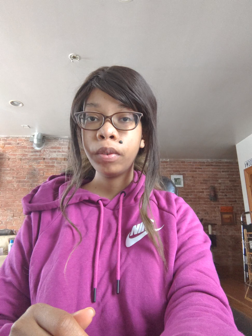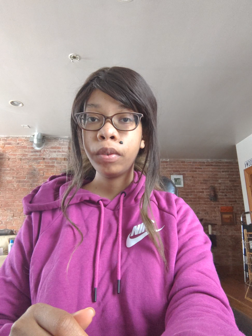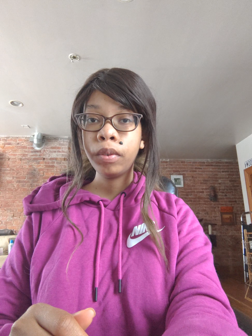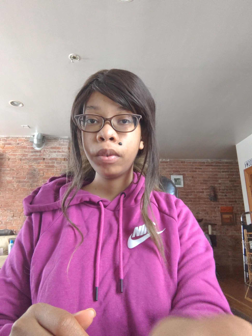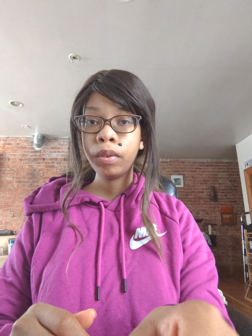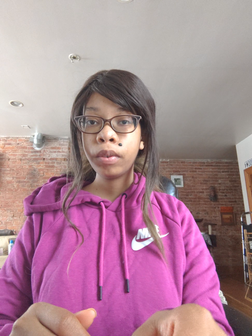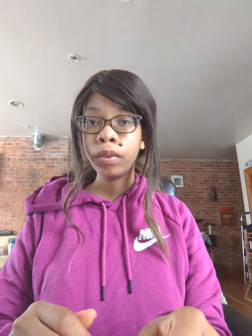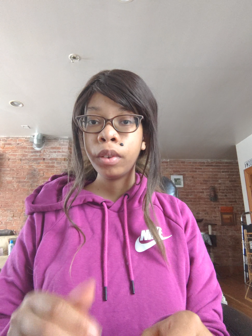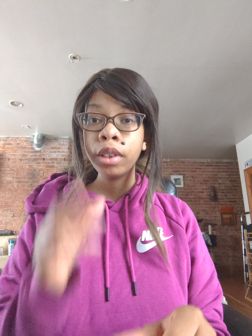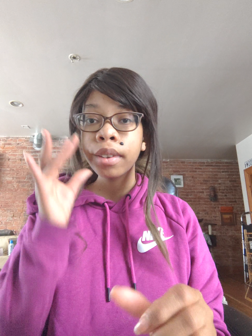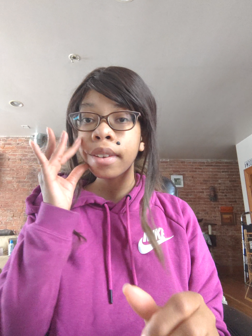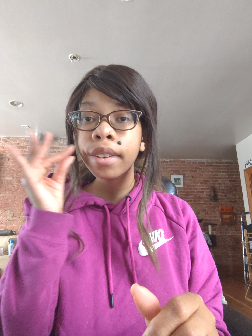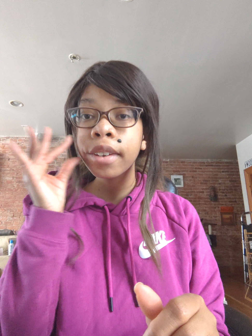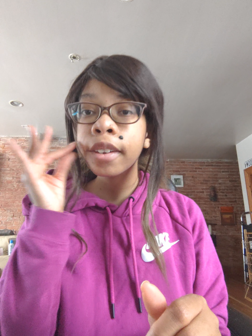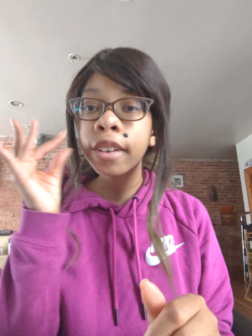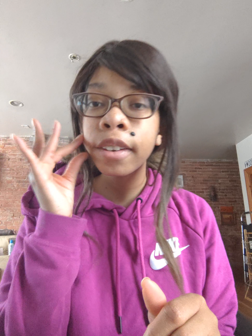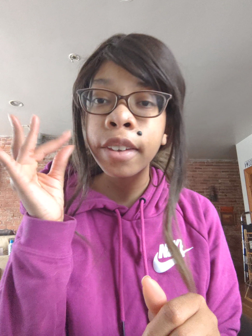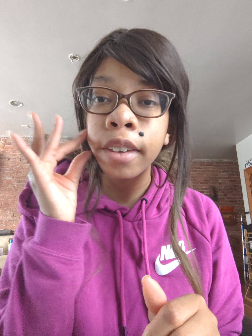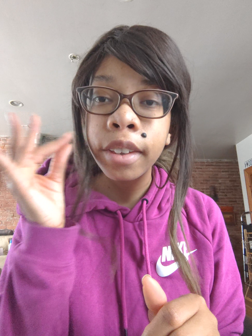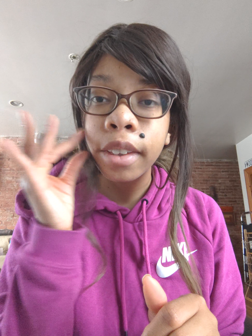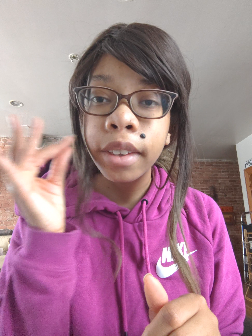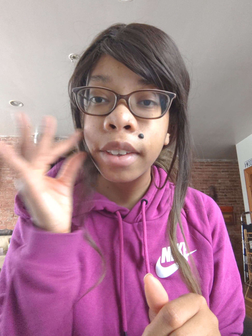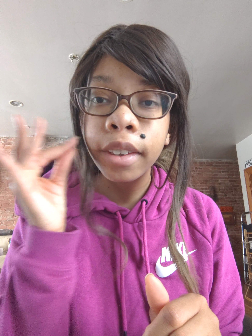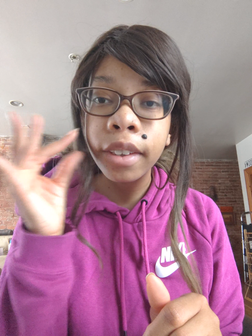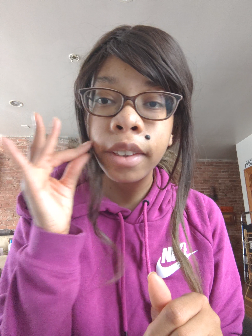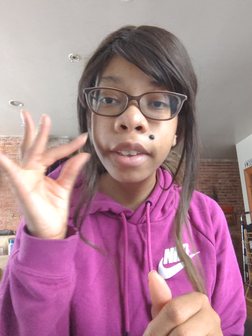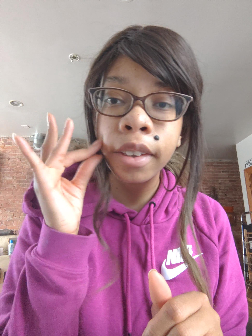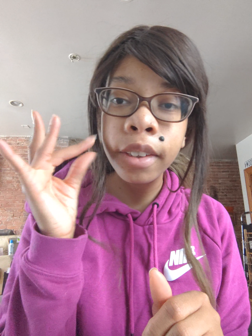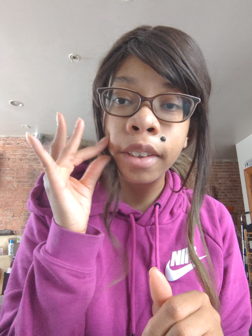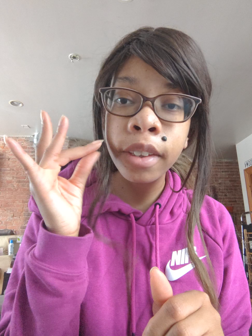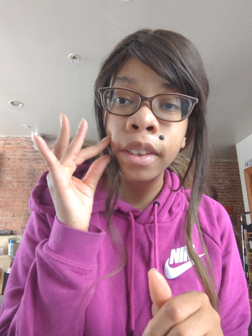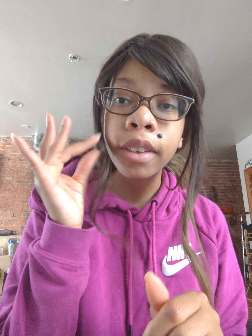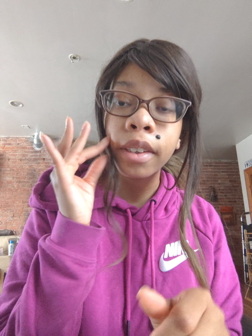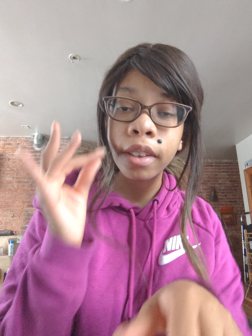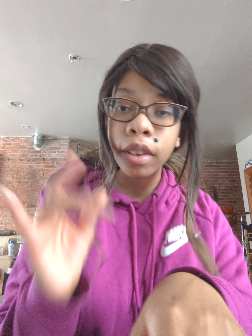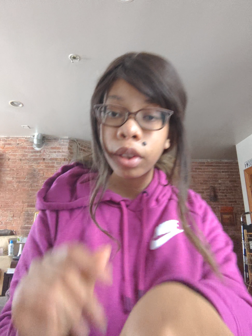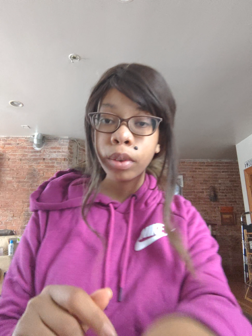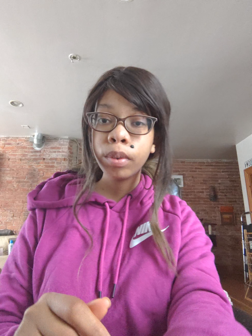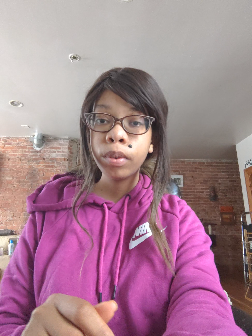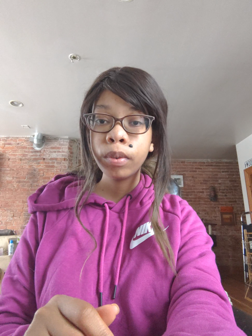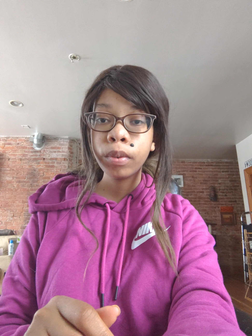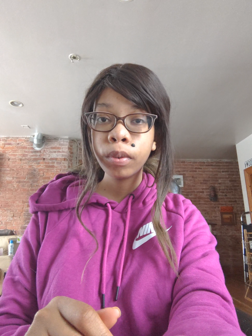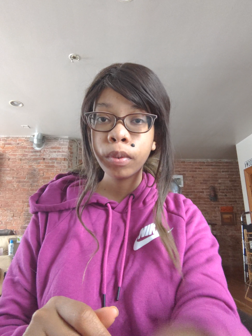kitty